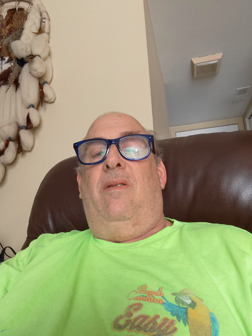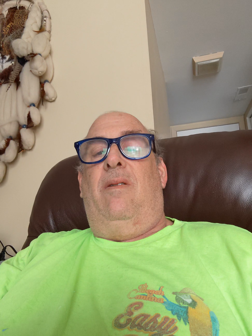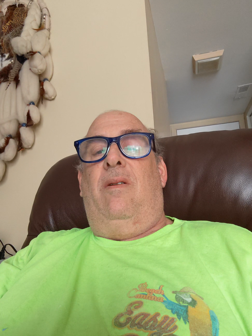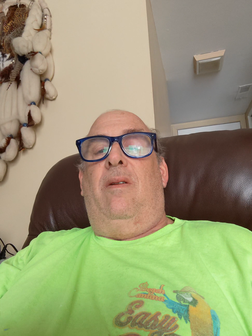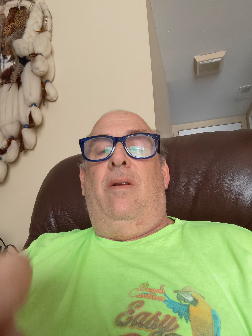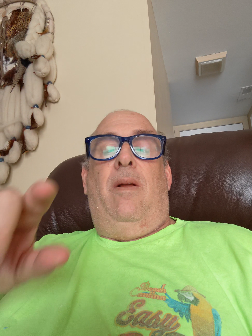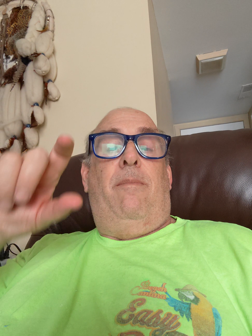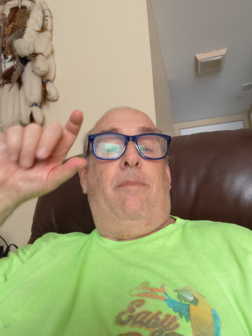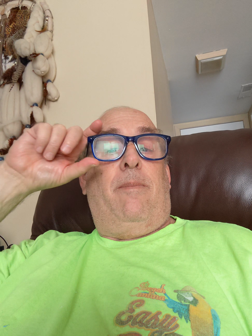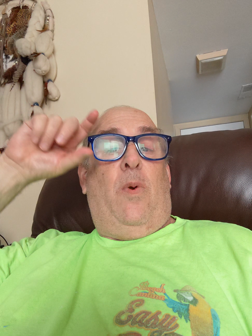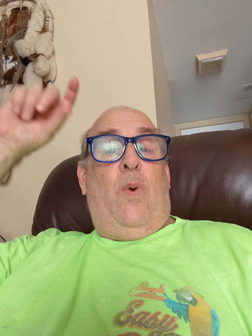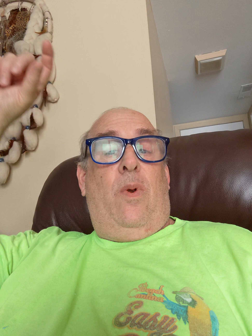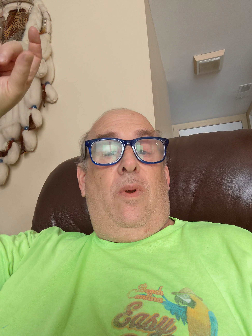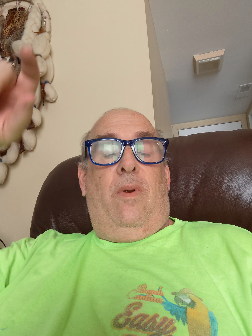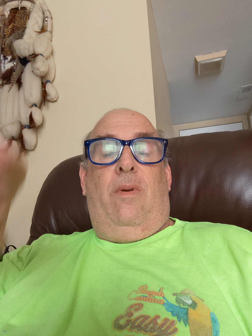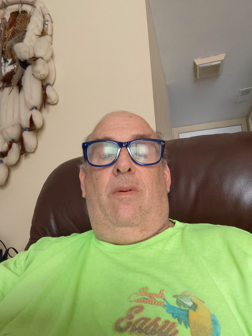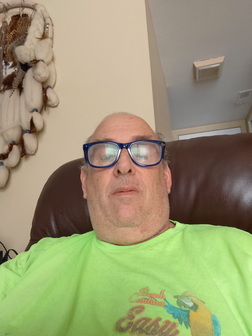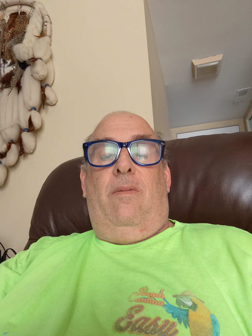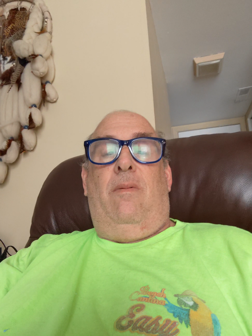moon